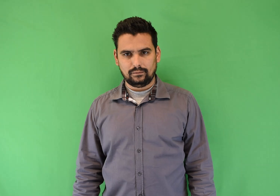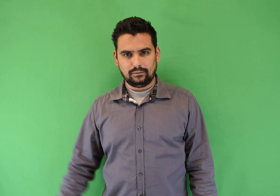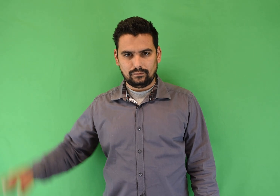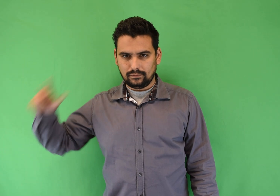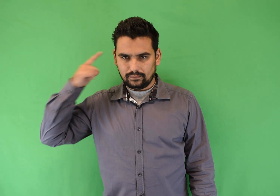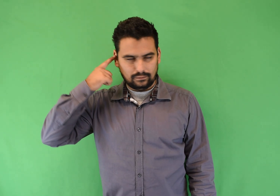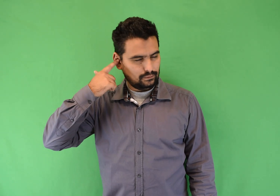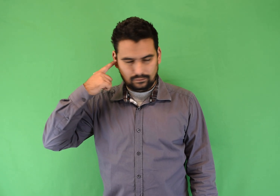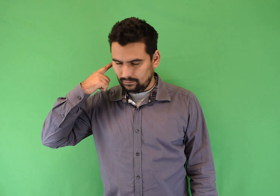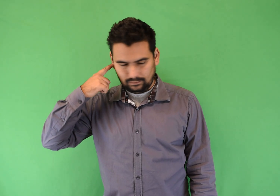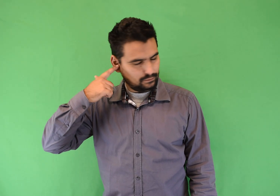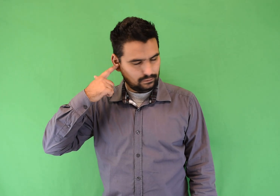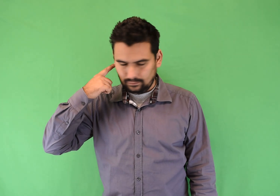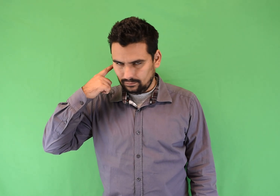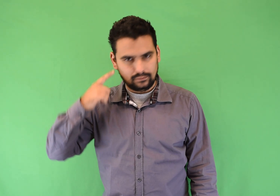no escuchar